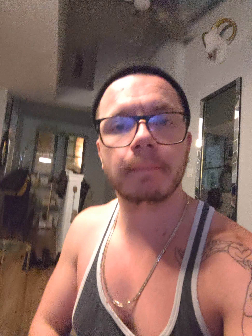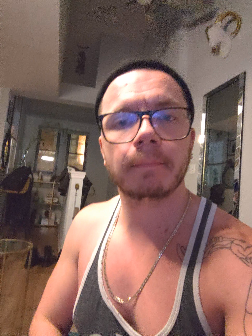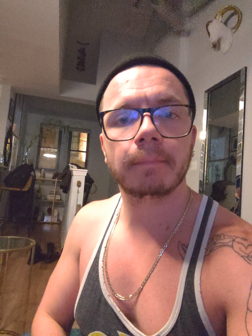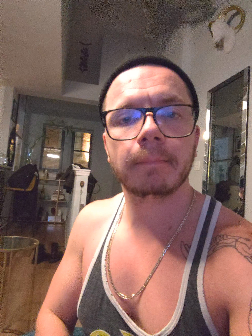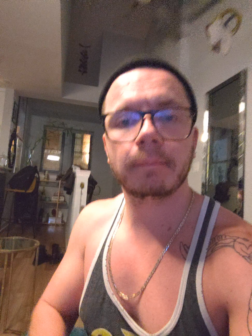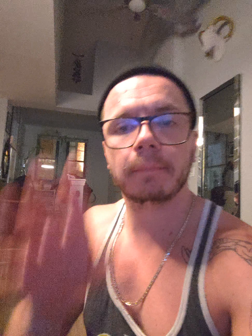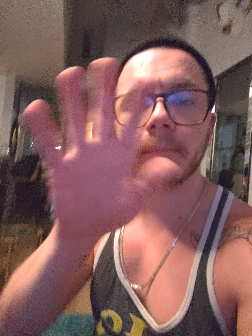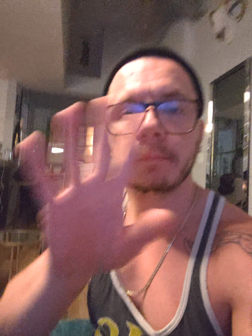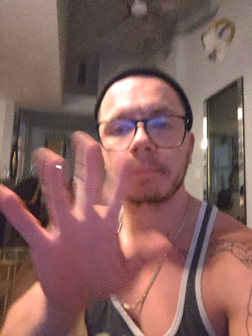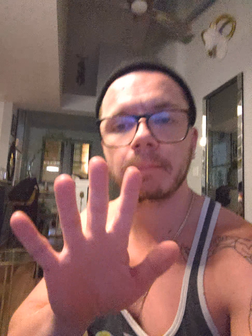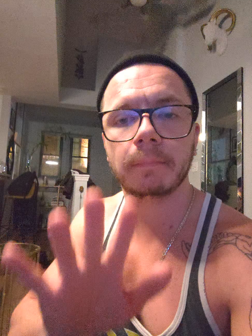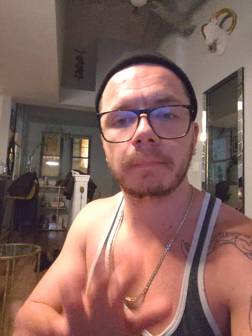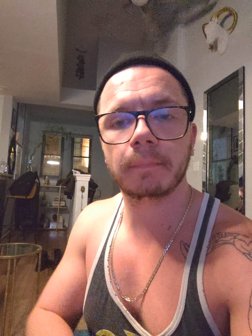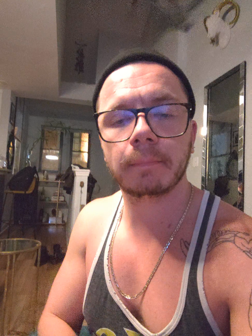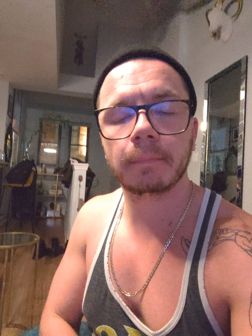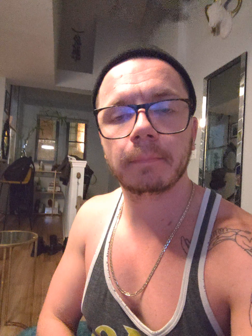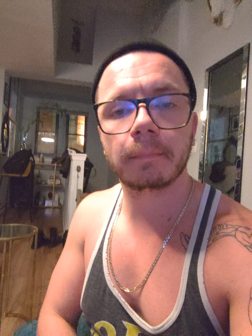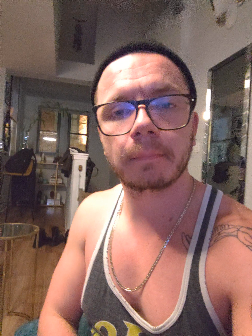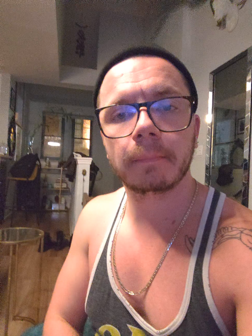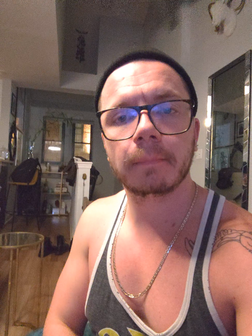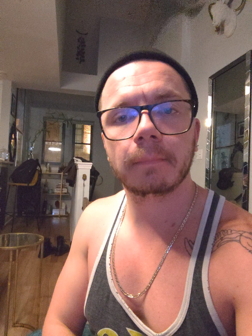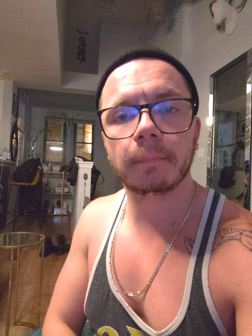snow